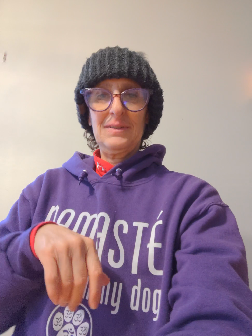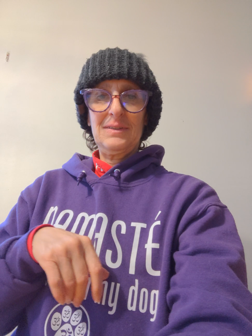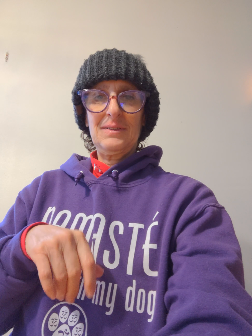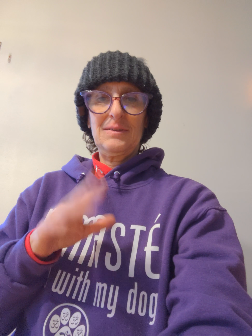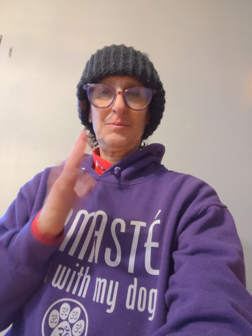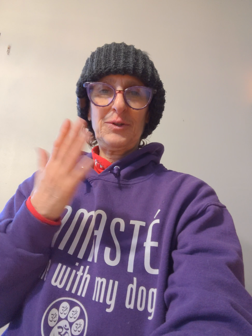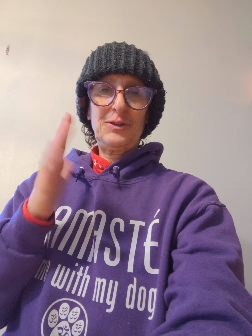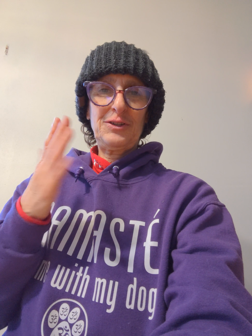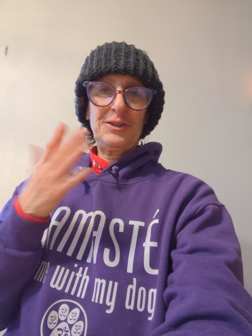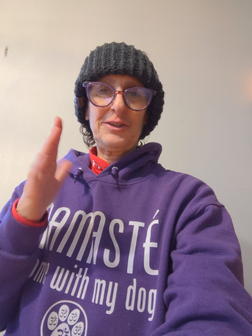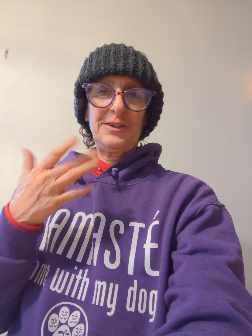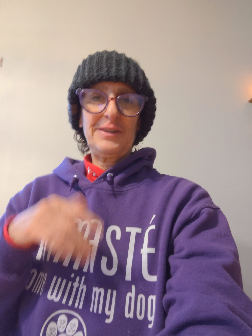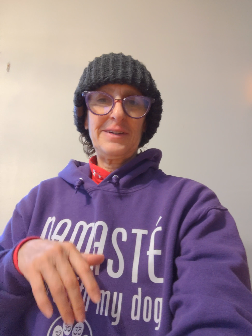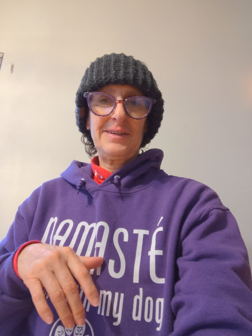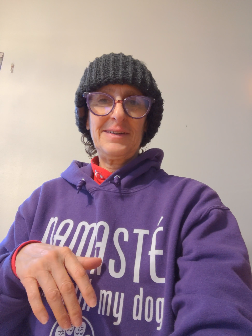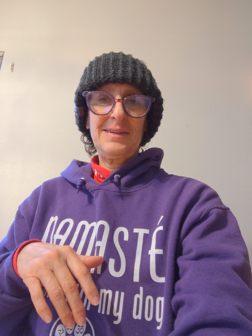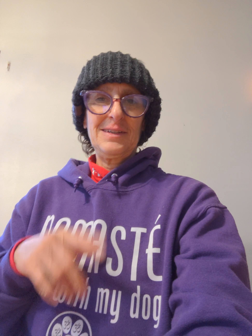book